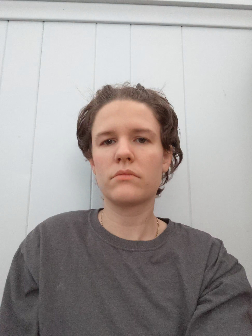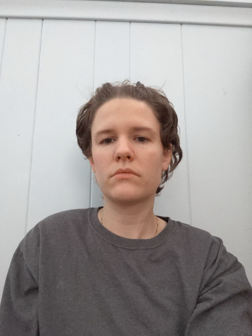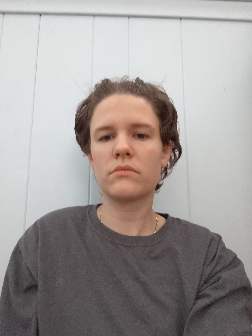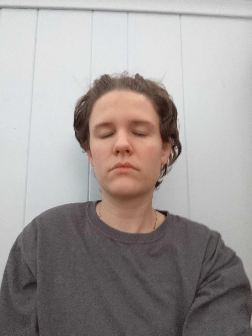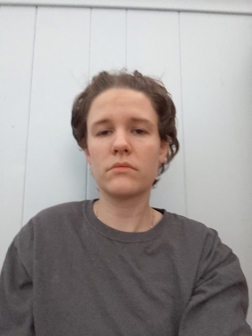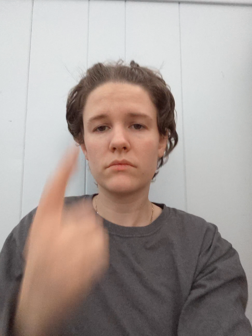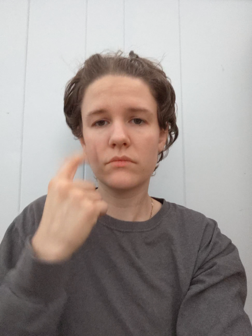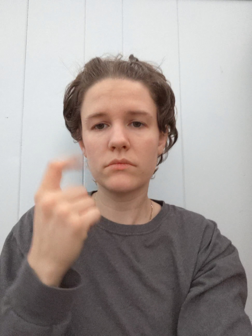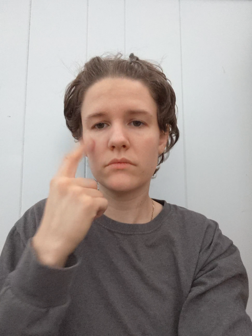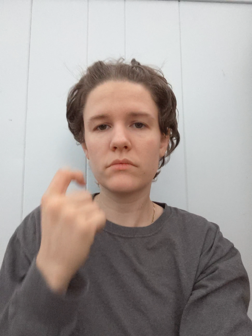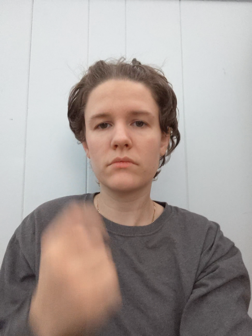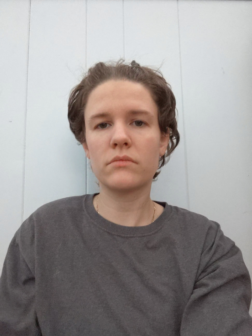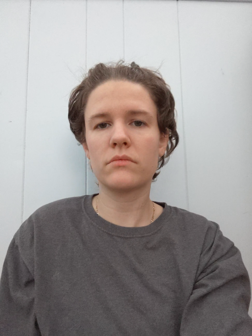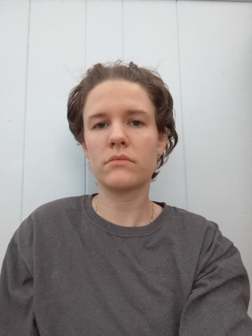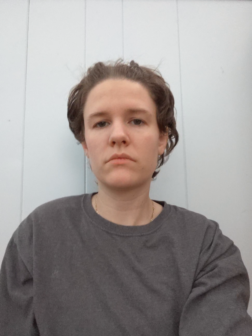cry